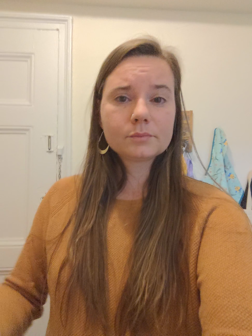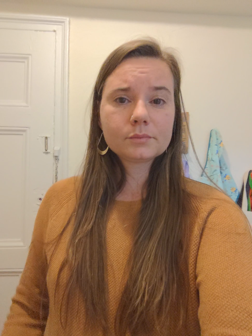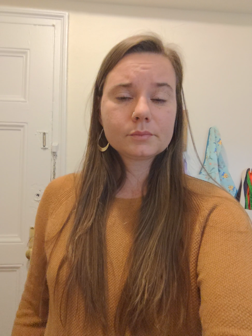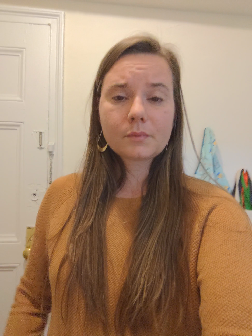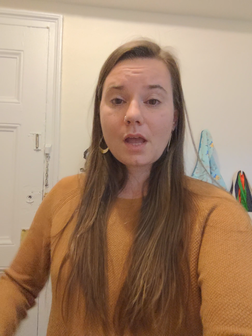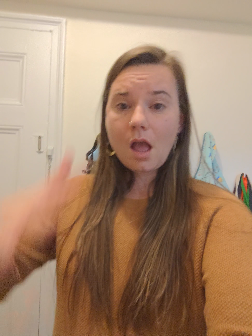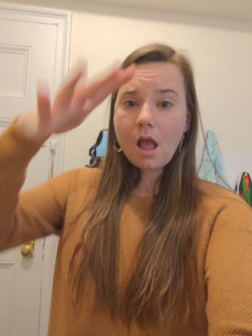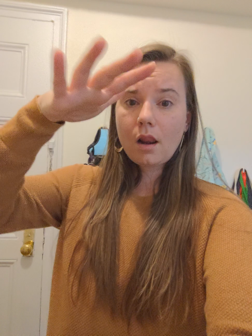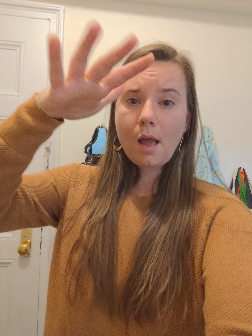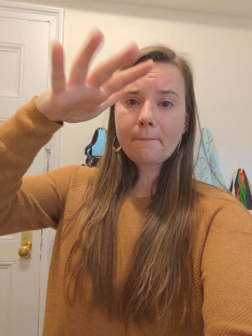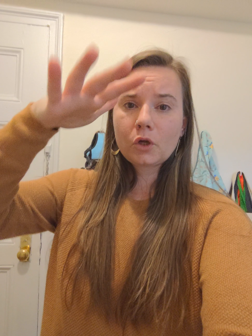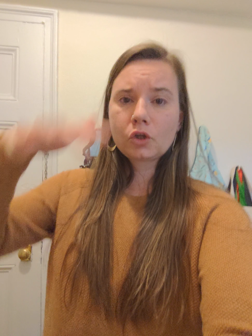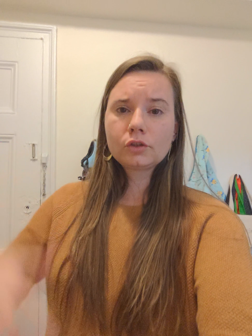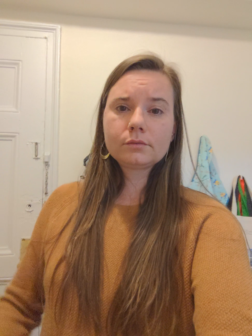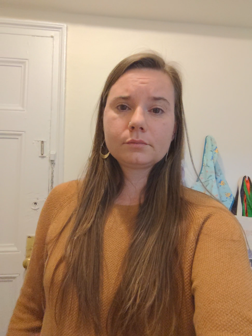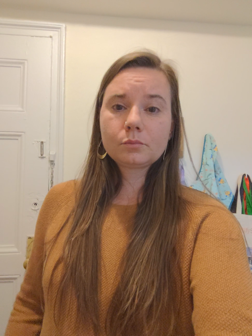helicopter